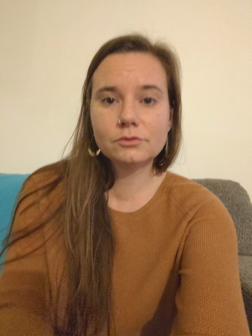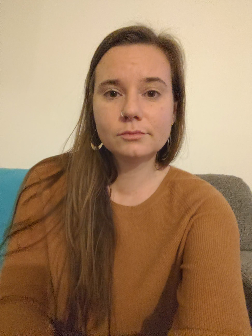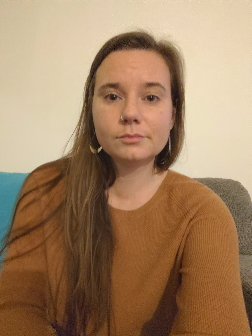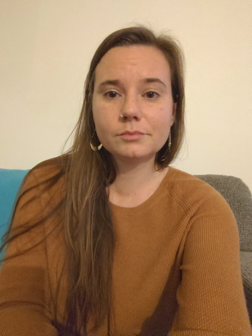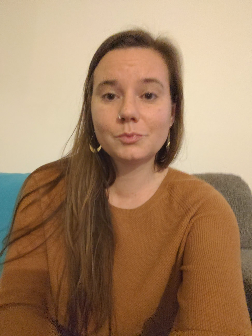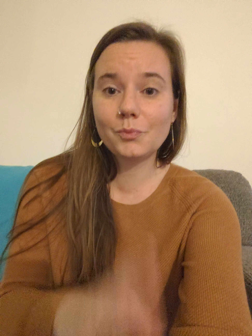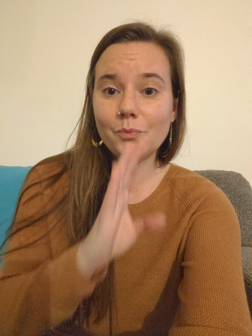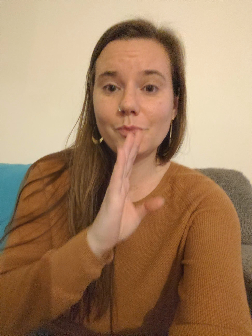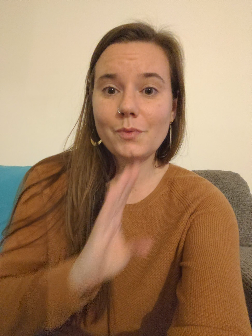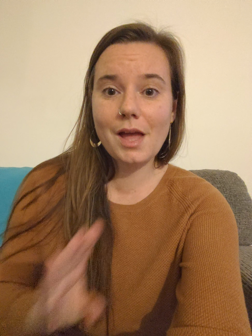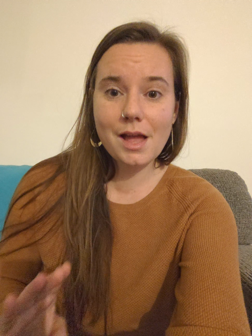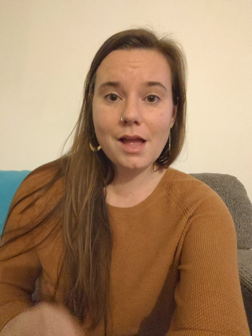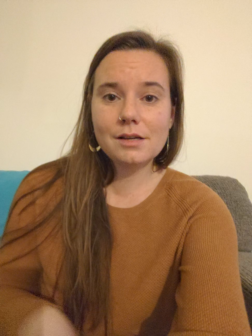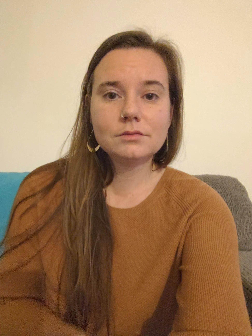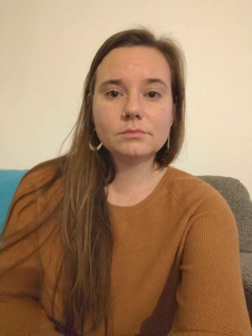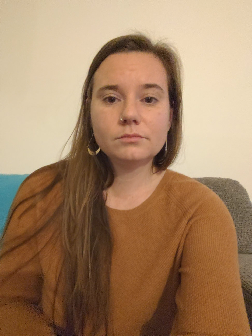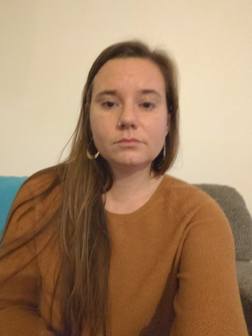quiet